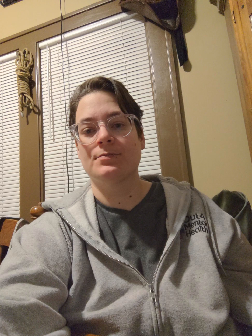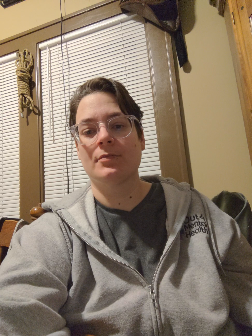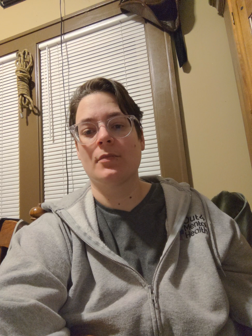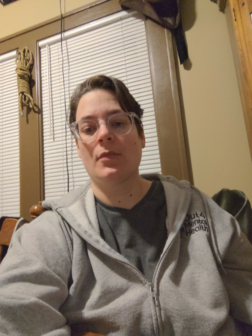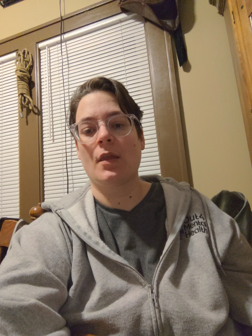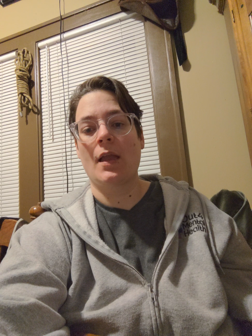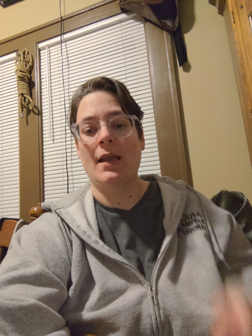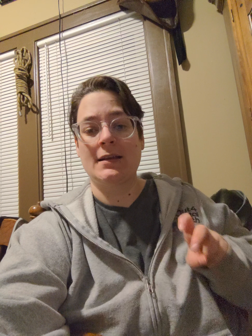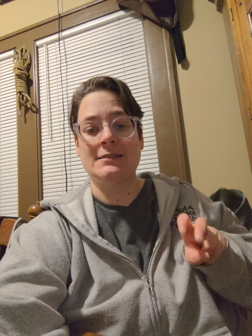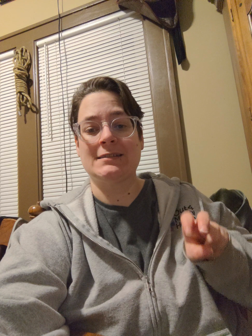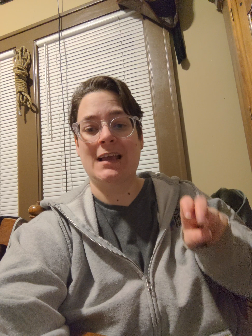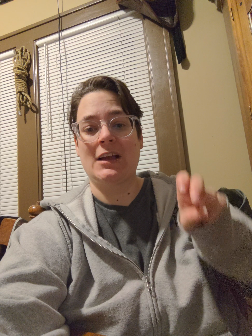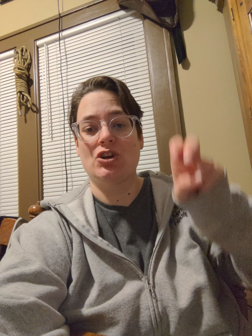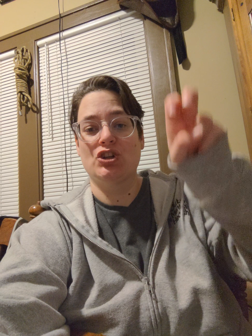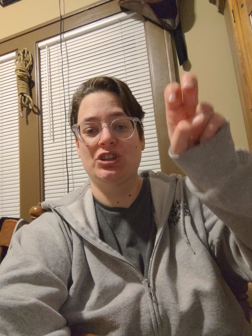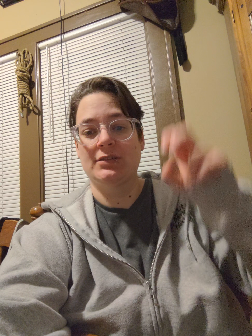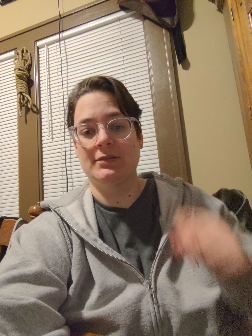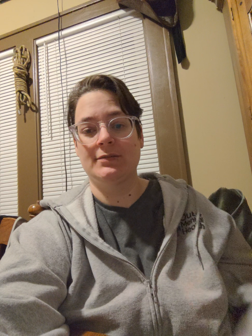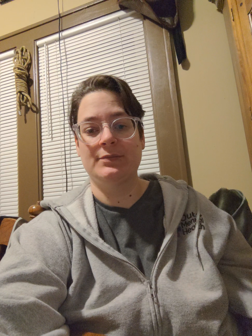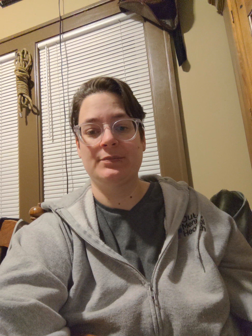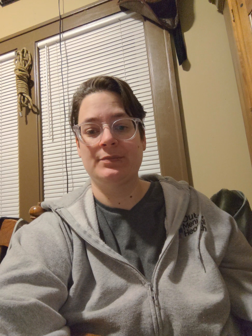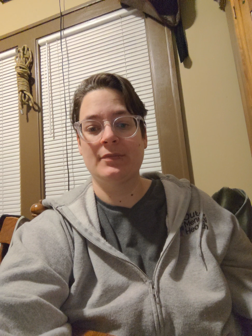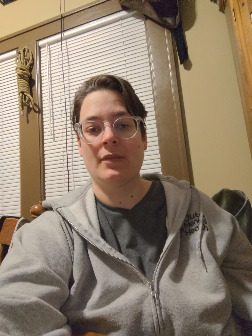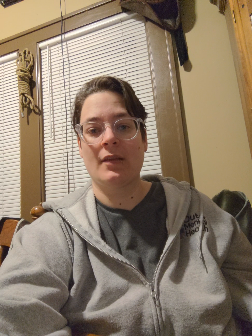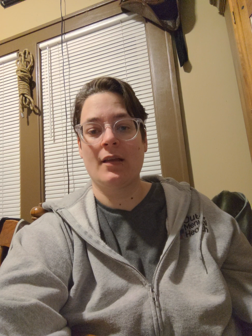stairs